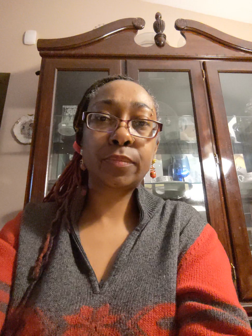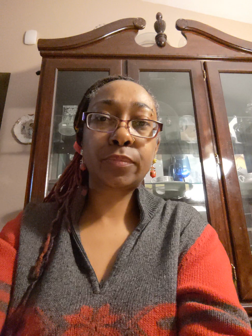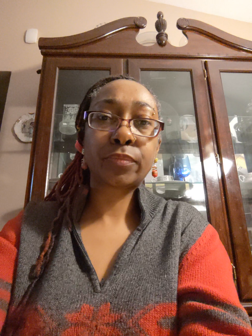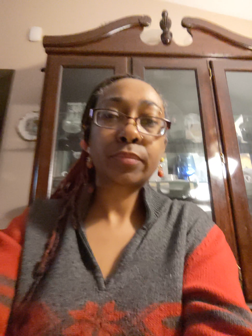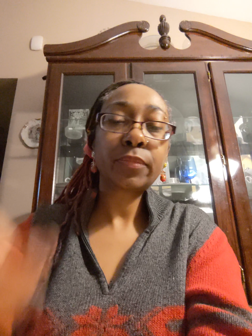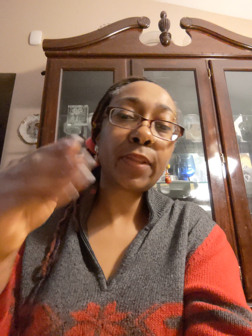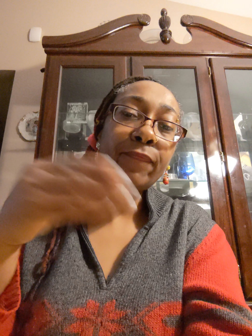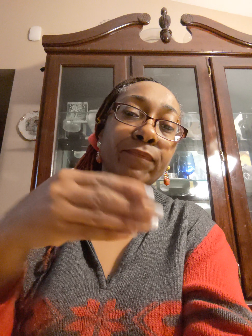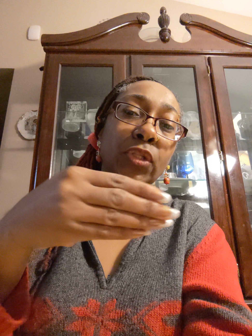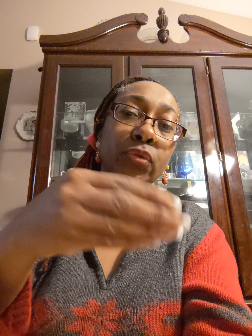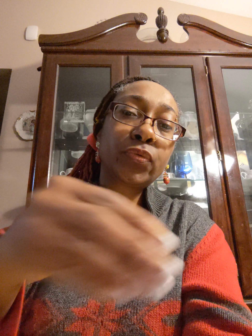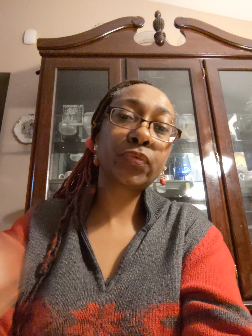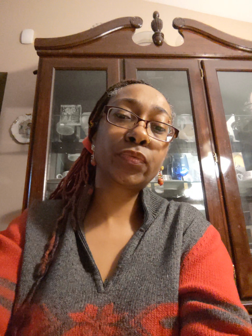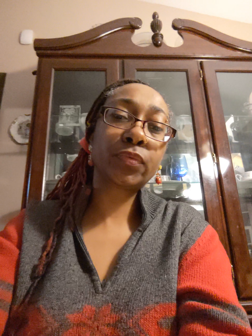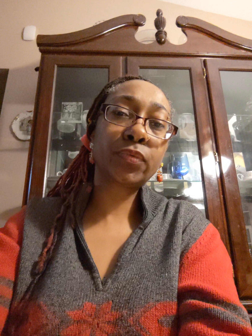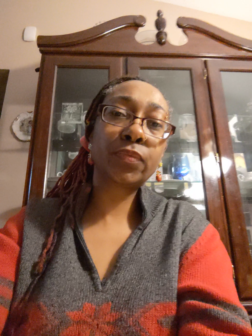fish